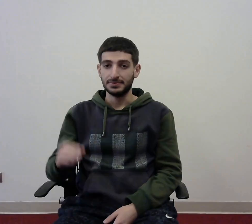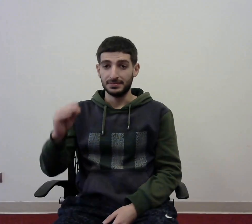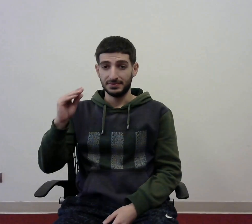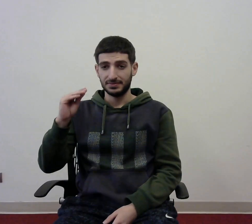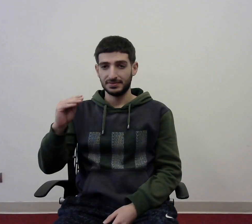J